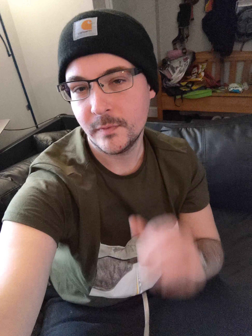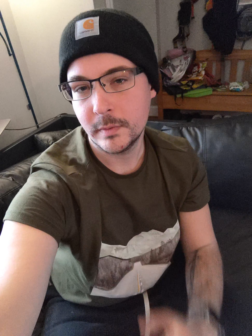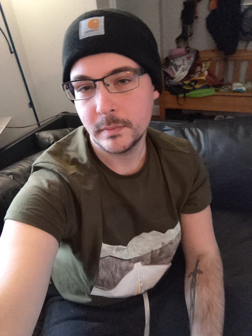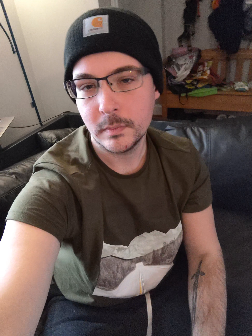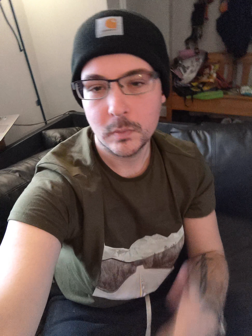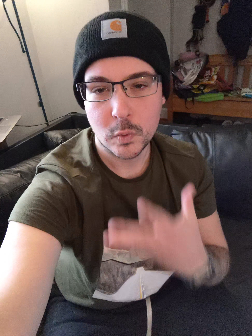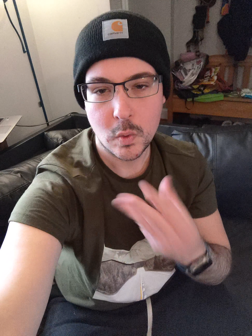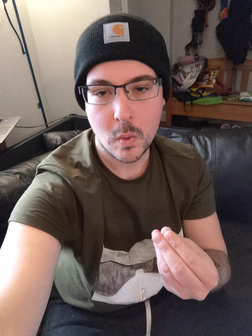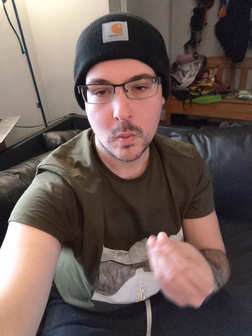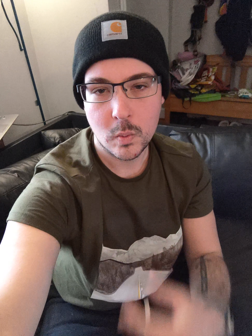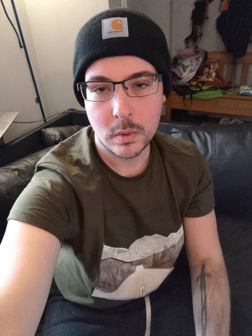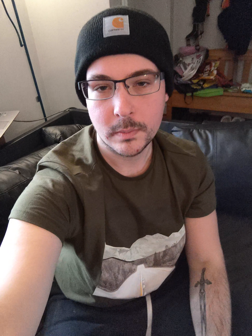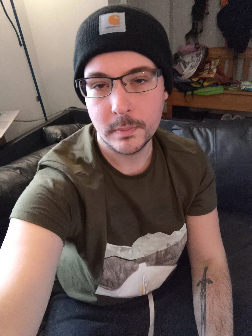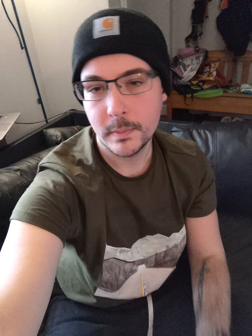go